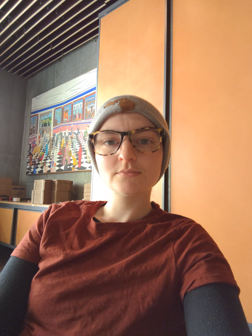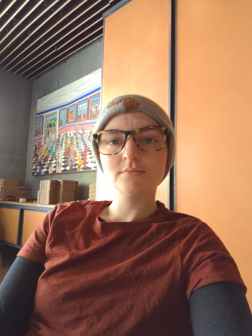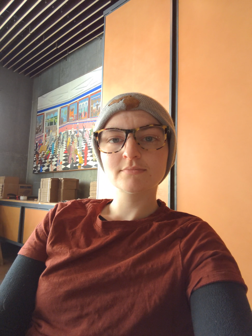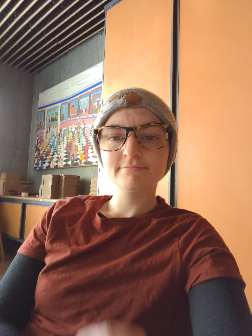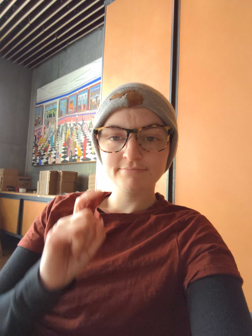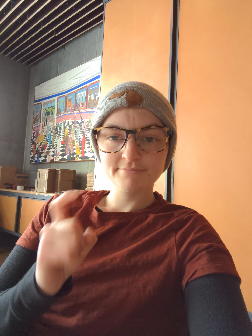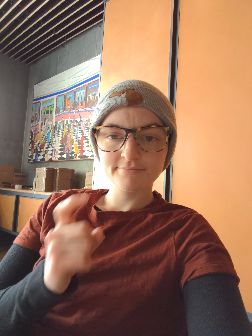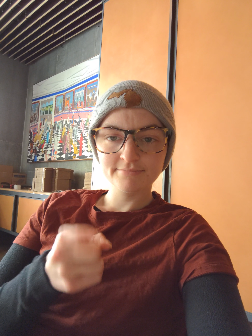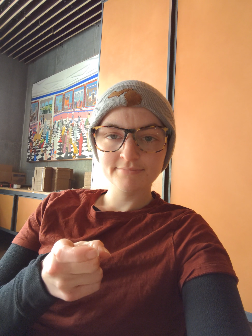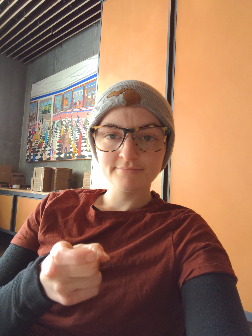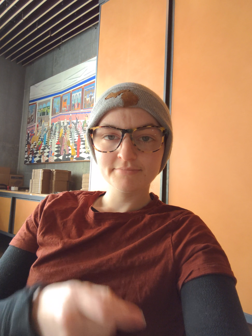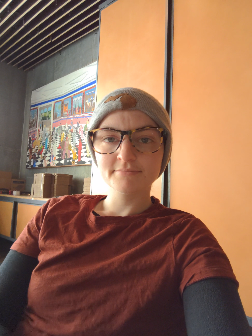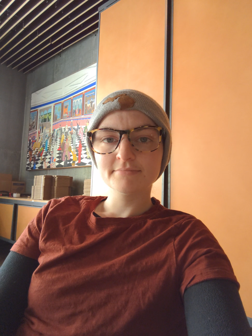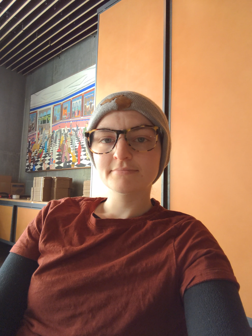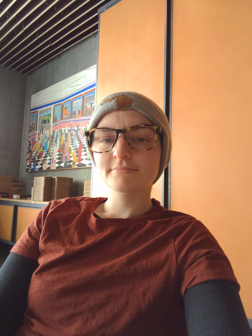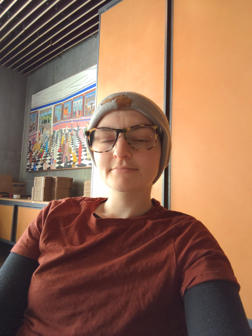gift